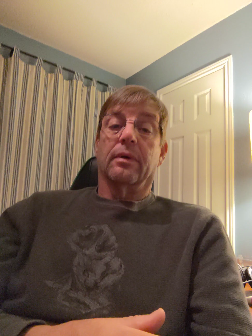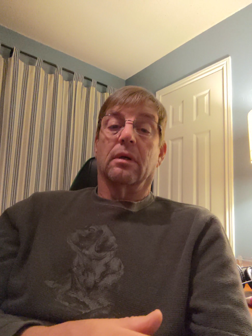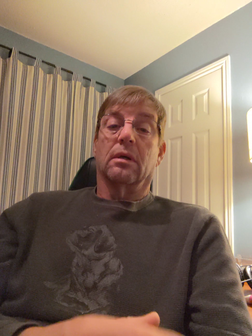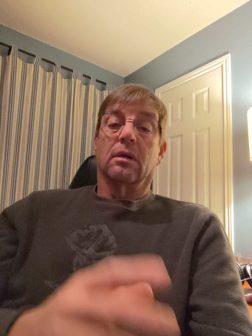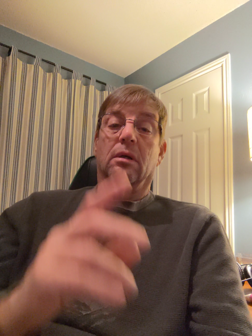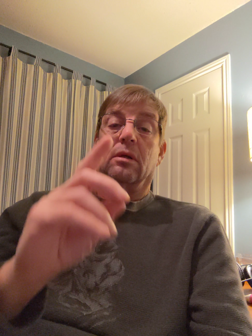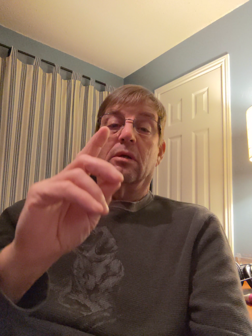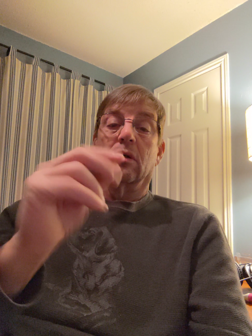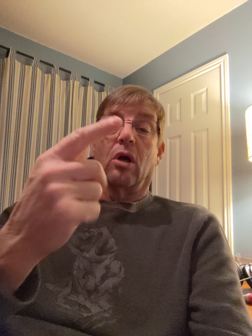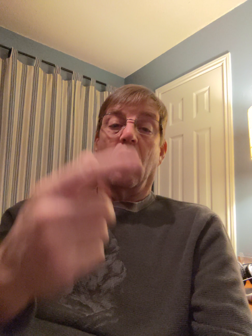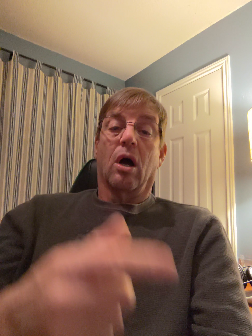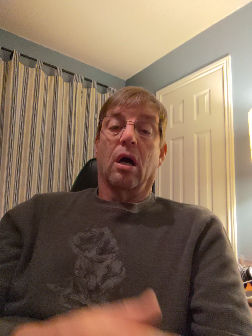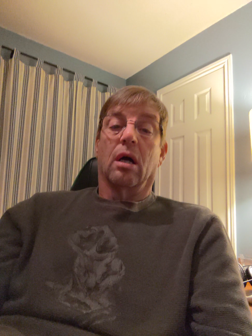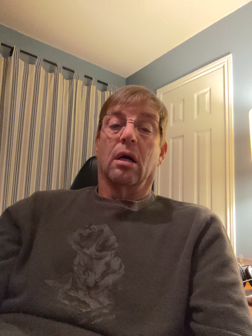dog